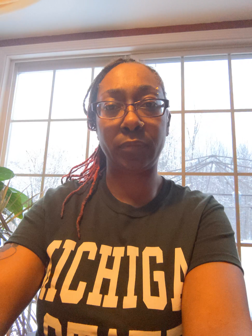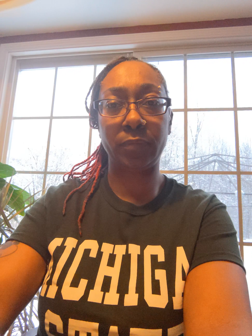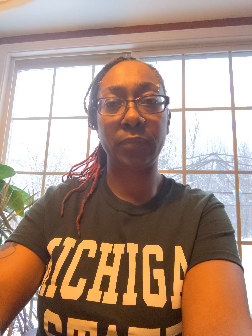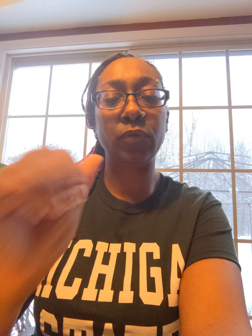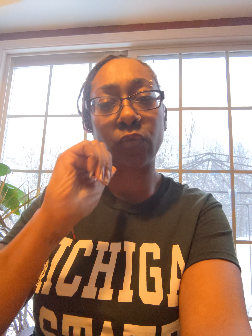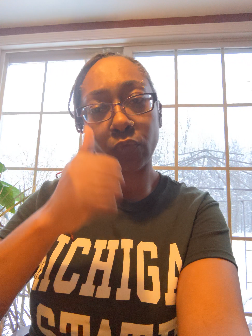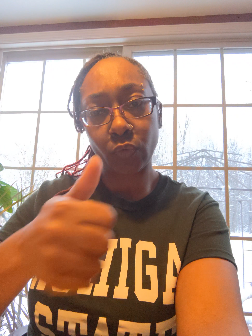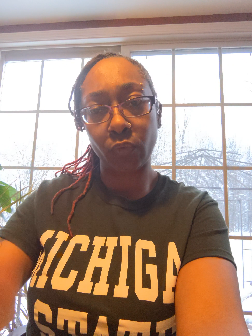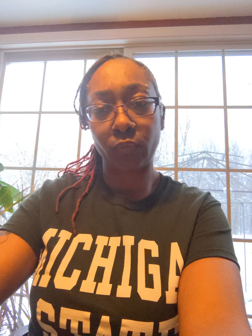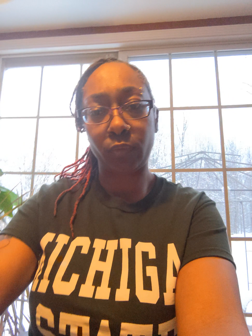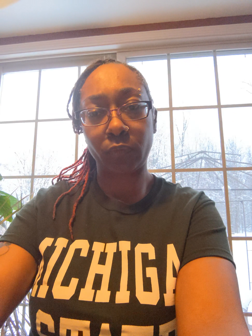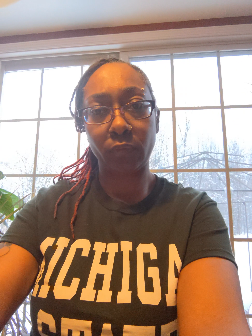tomorrow